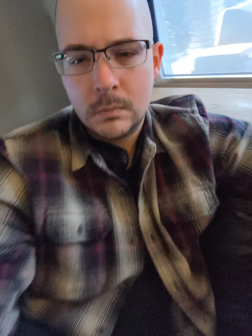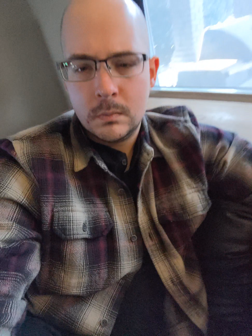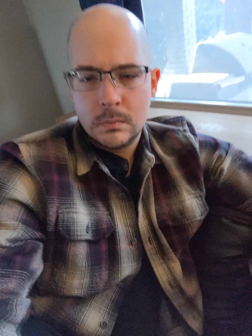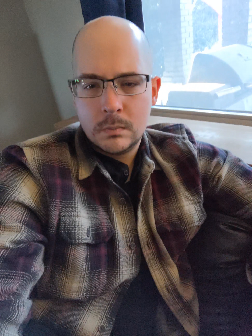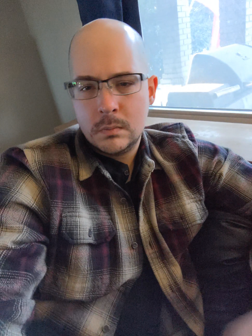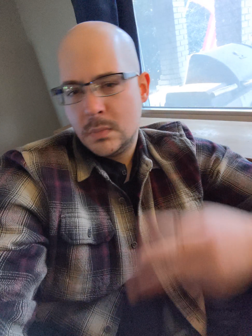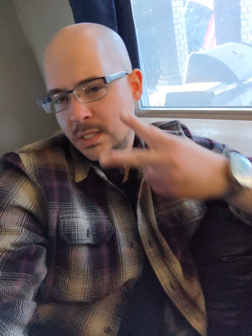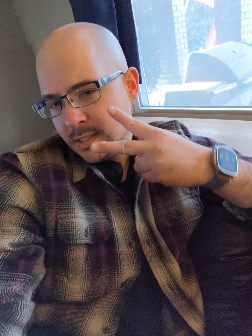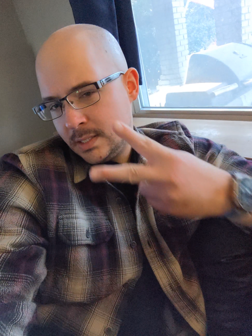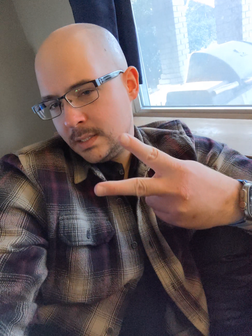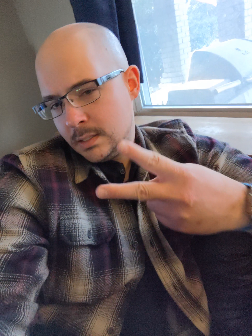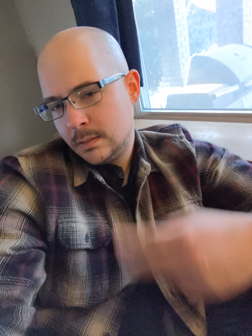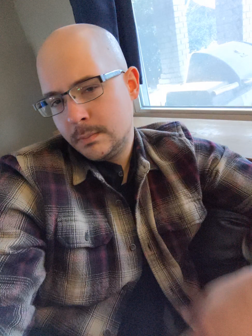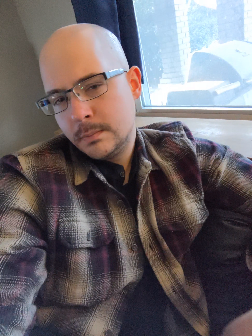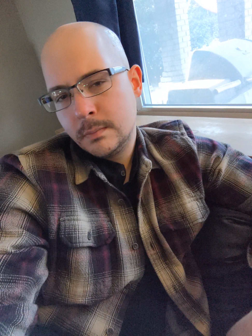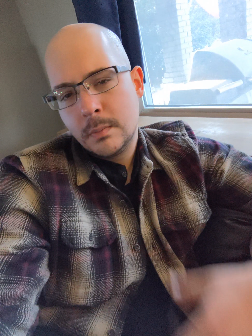see